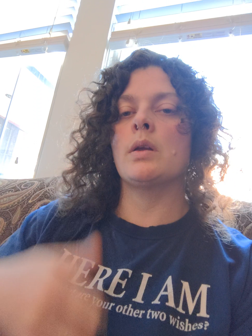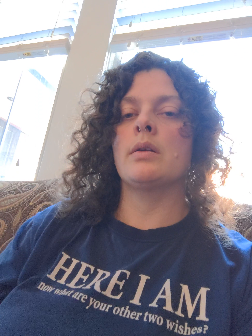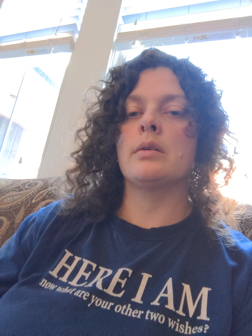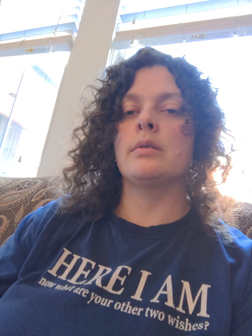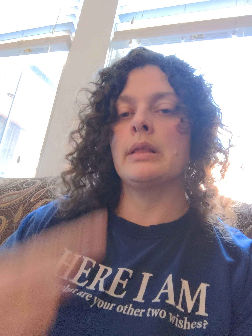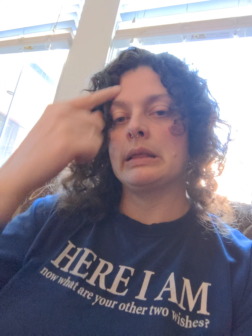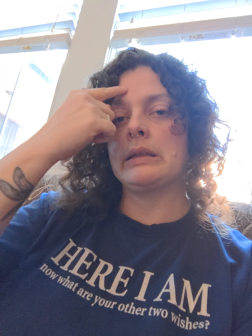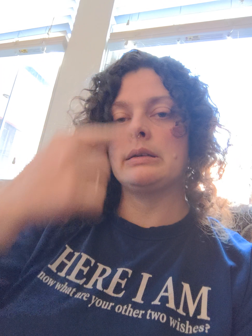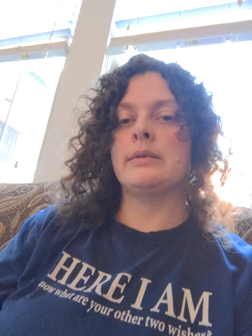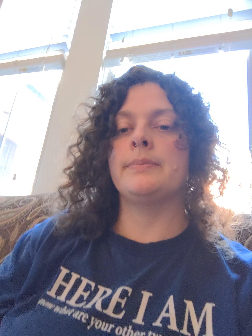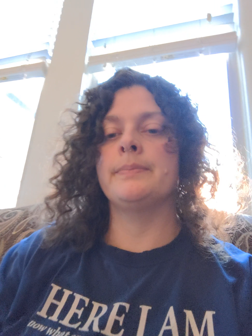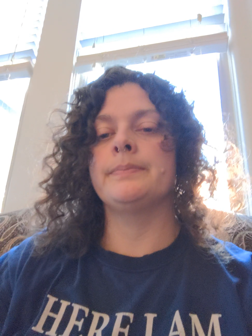think